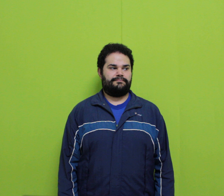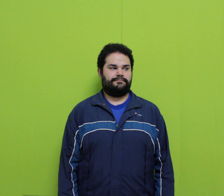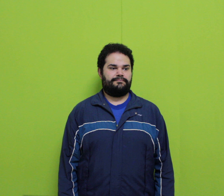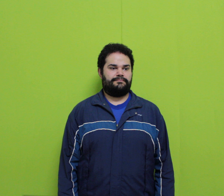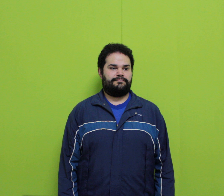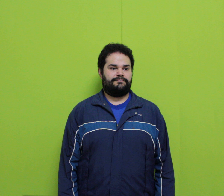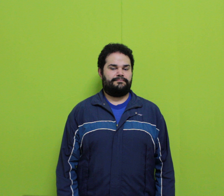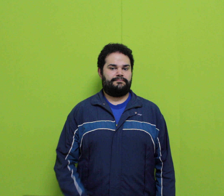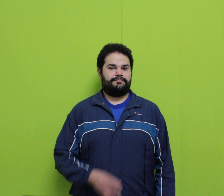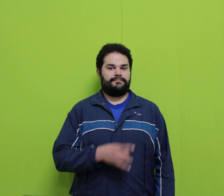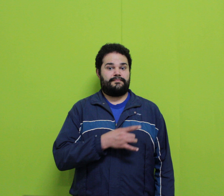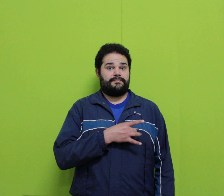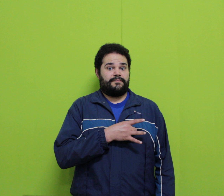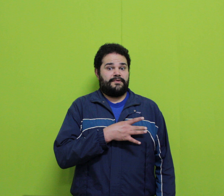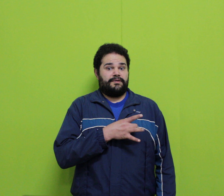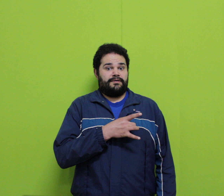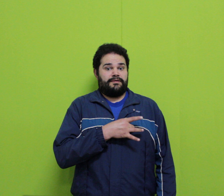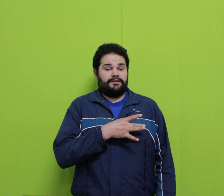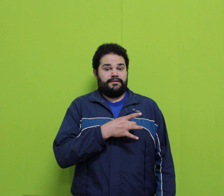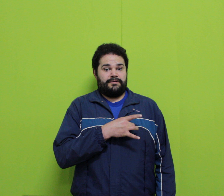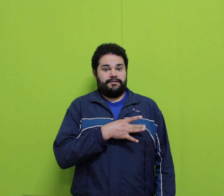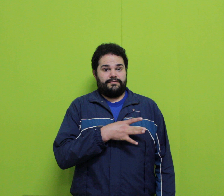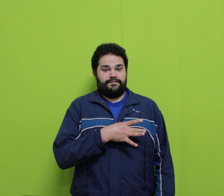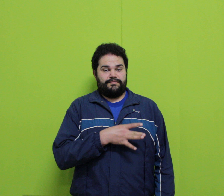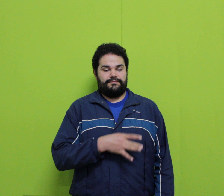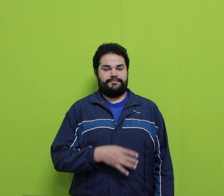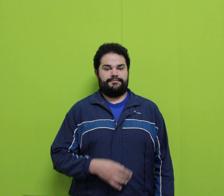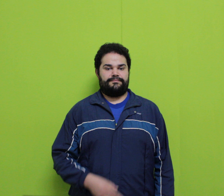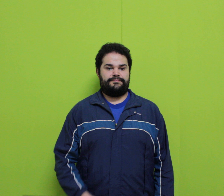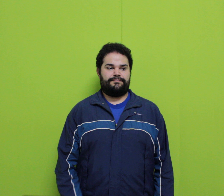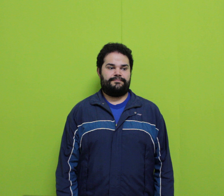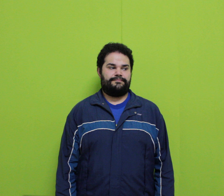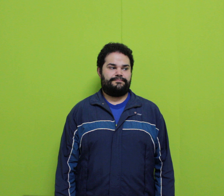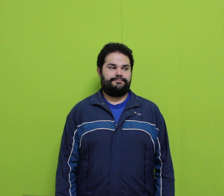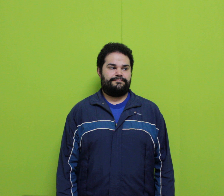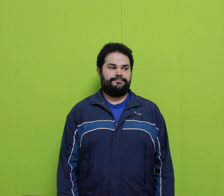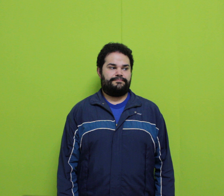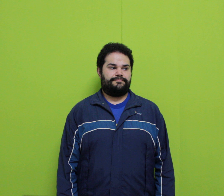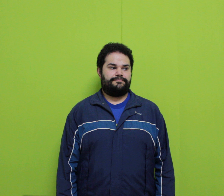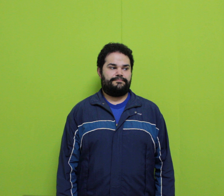medo